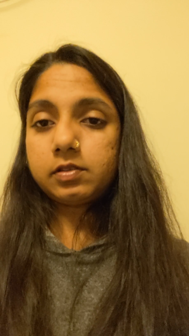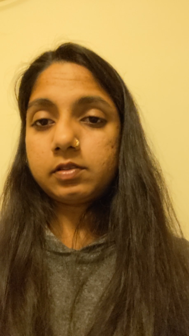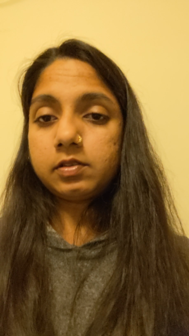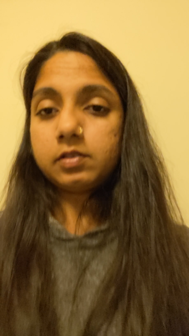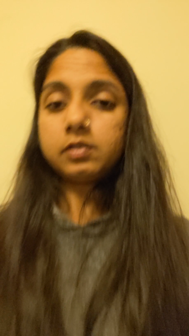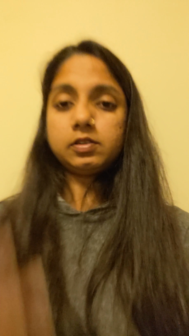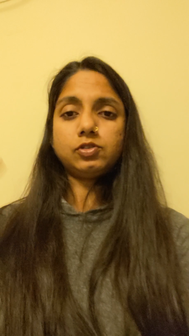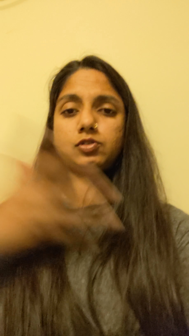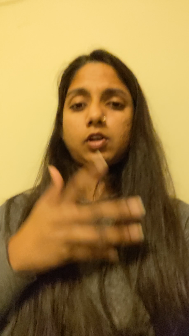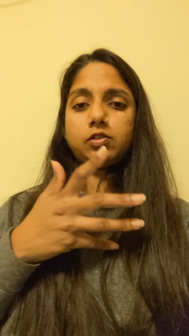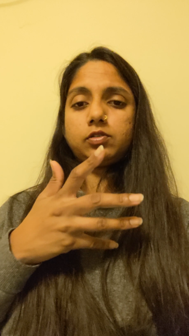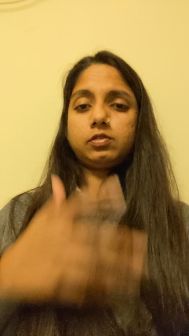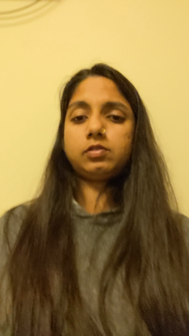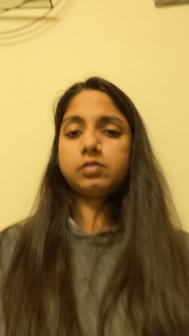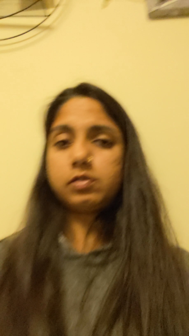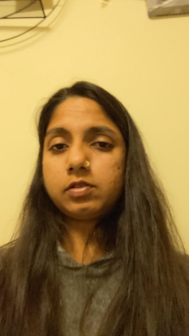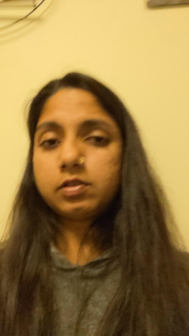scared